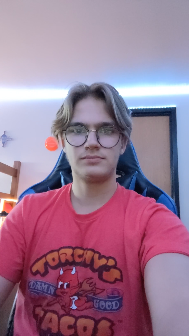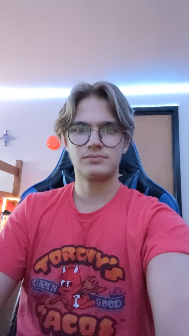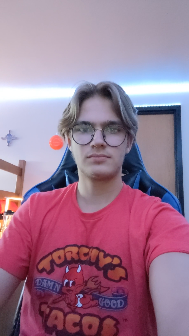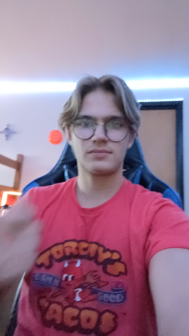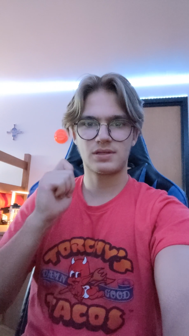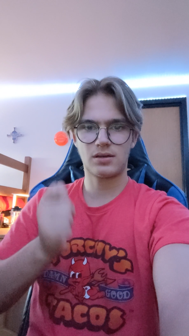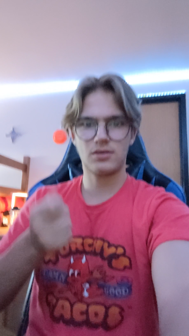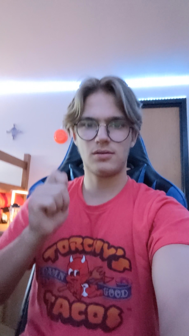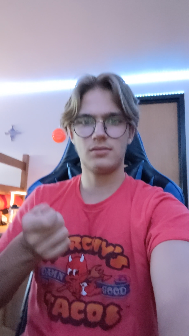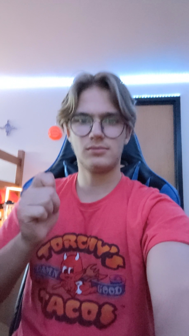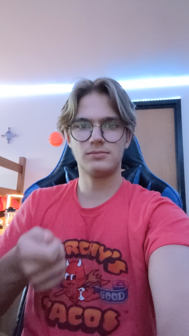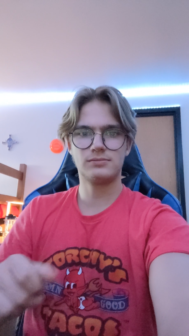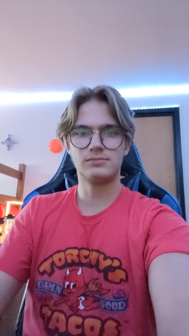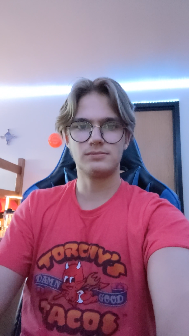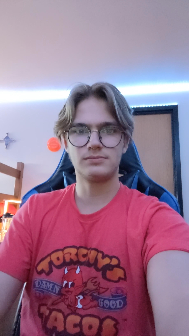cart